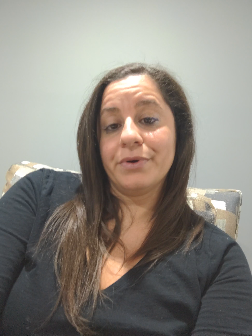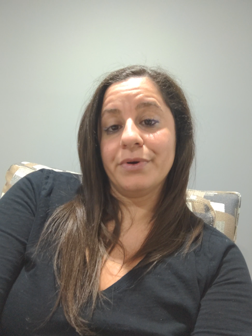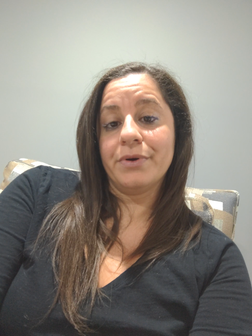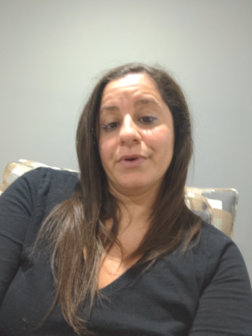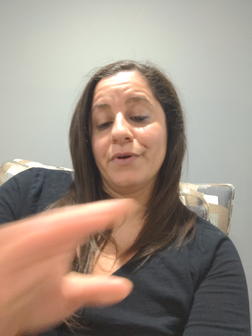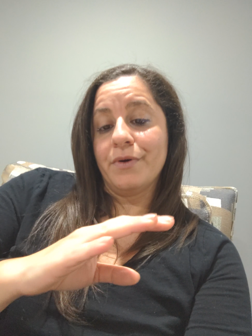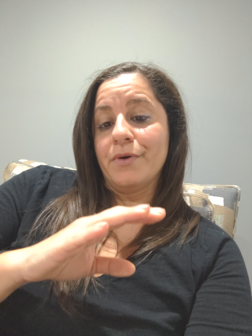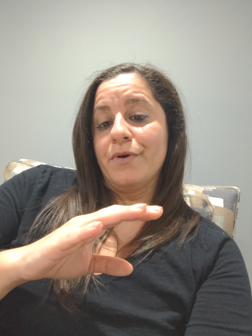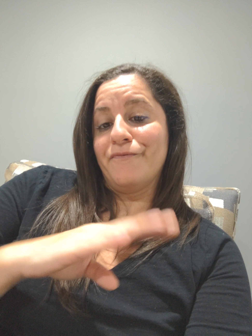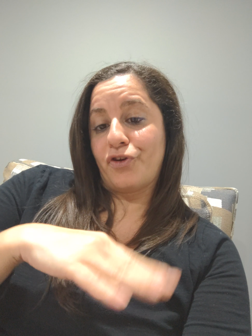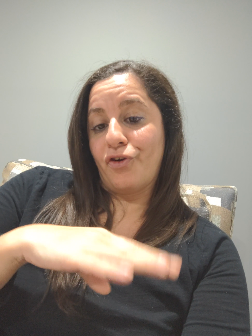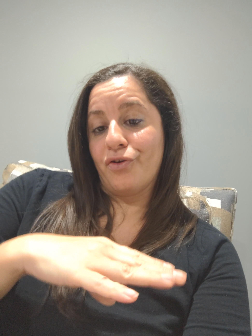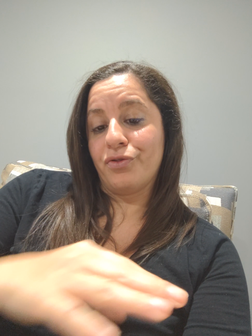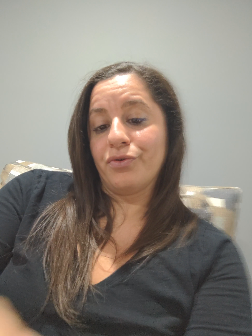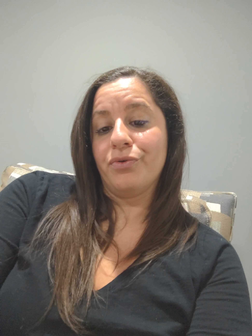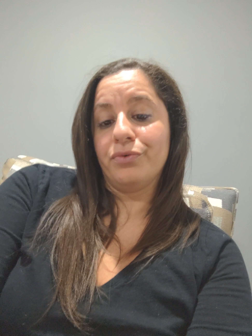fall